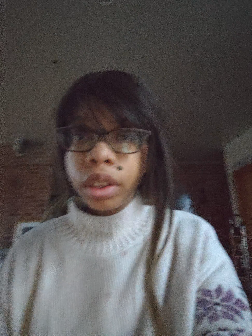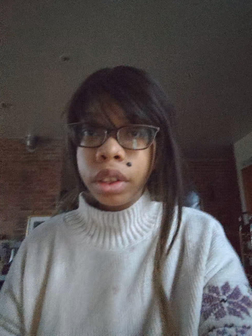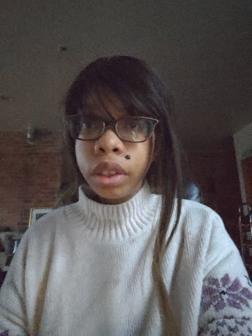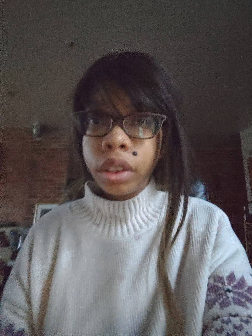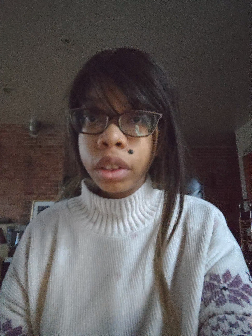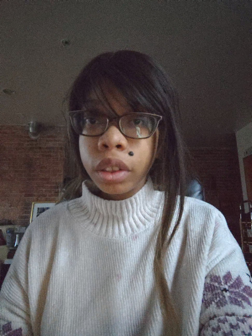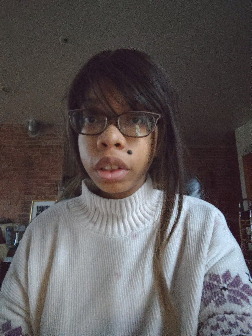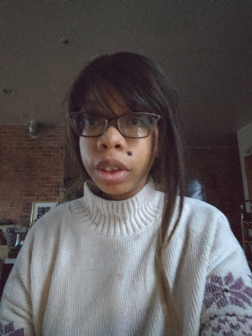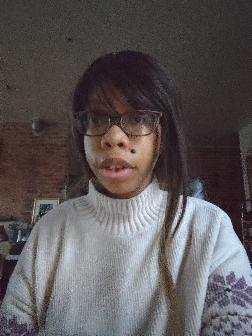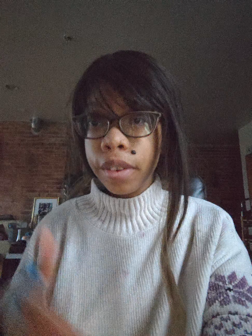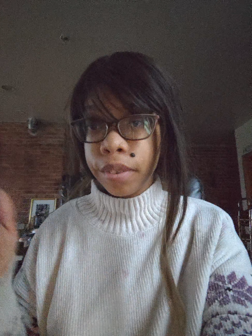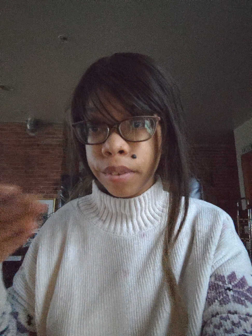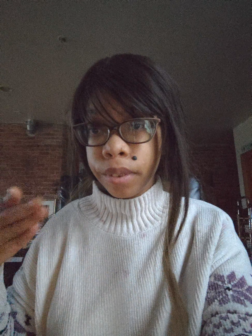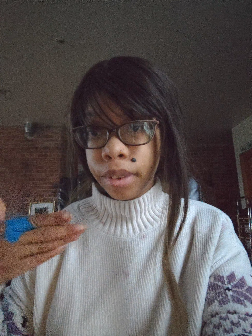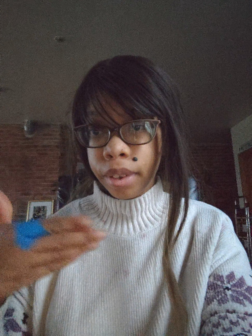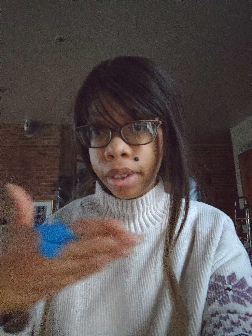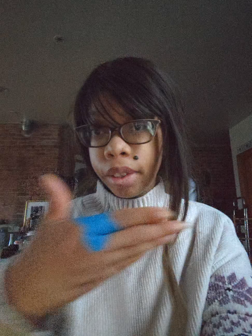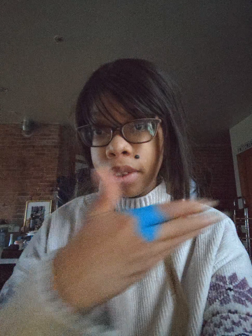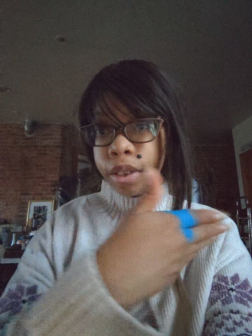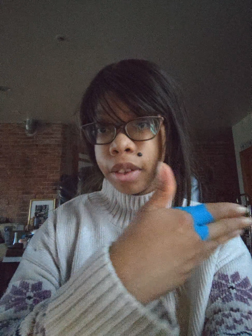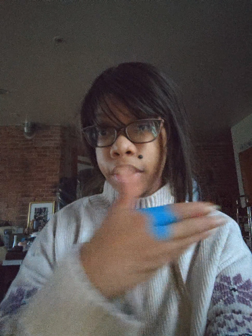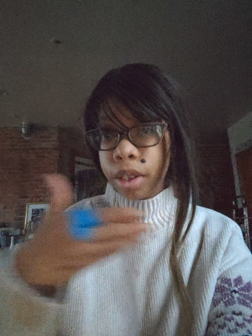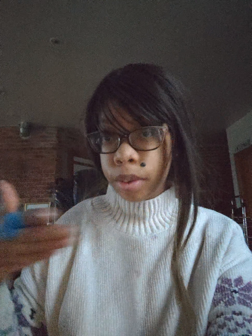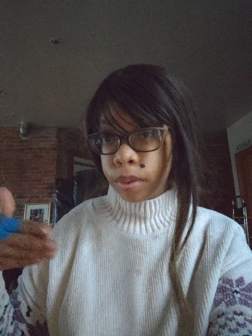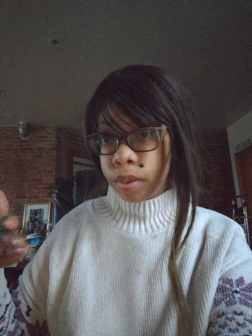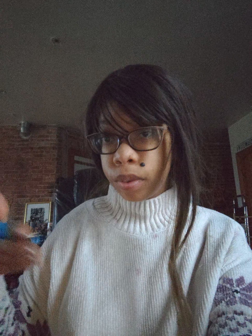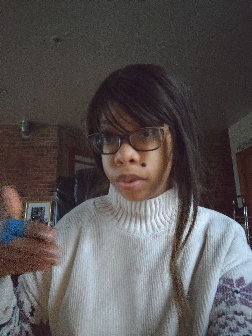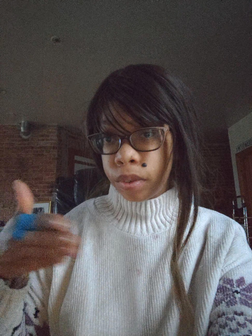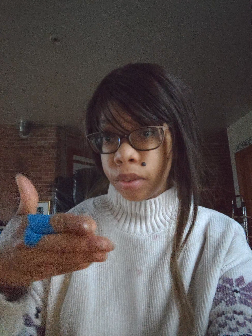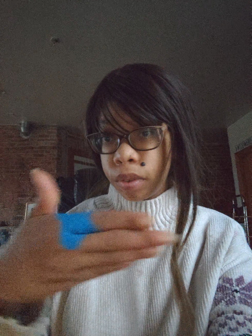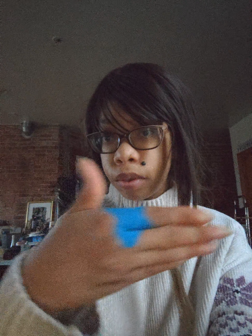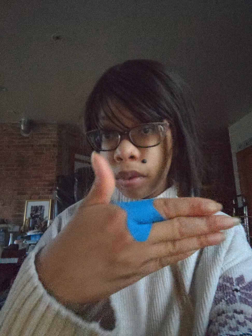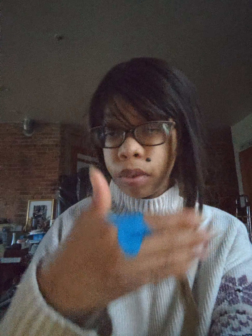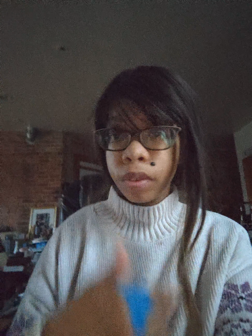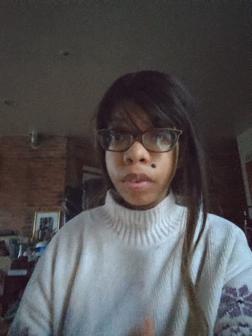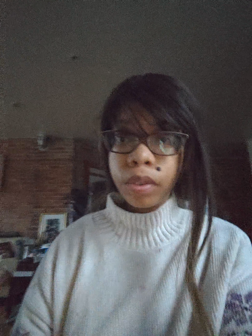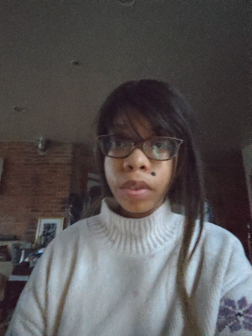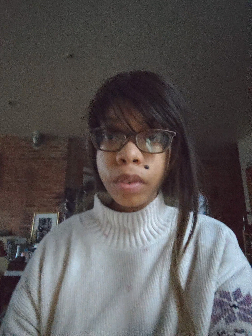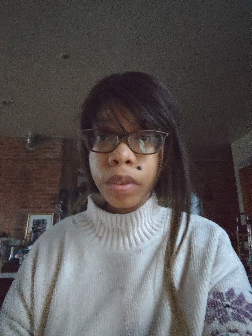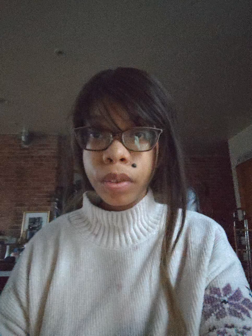fish